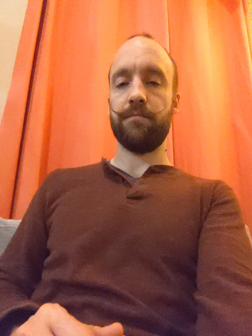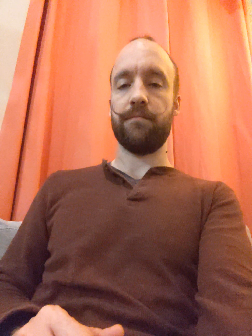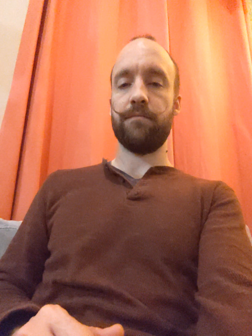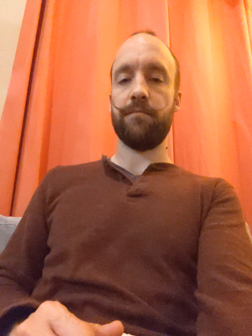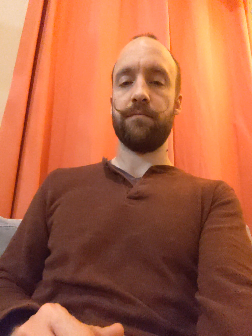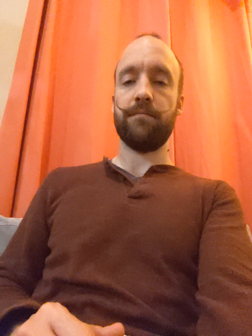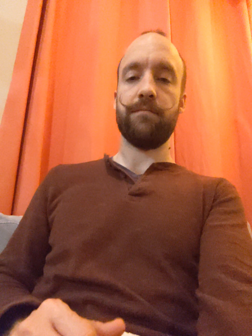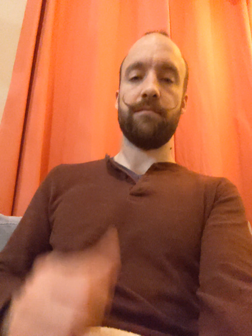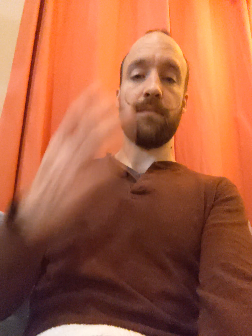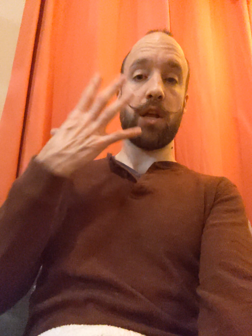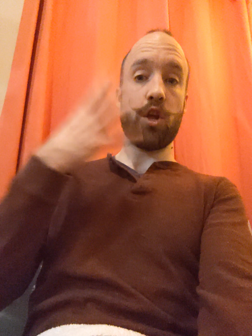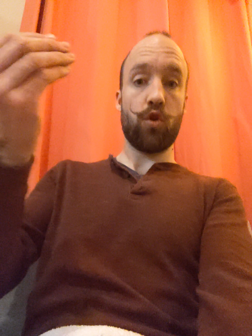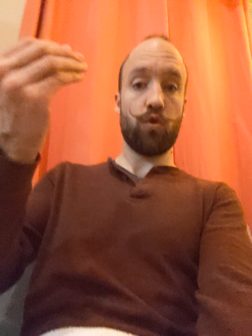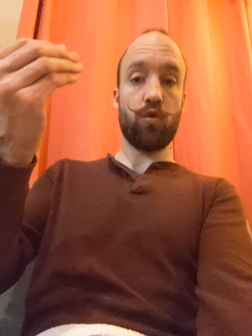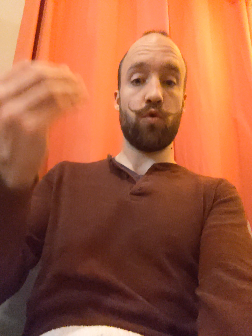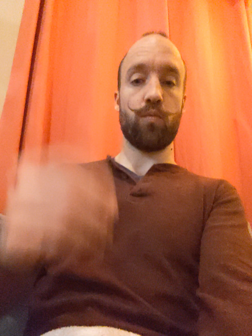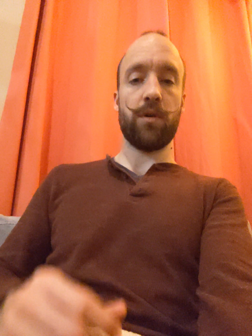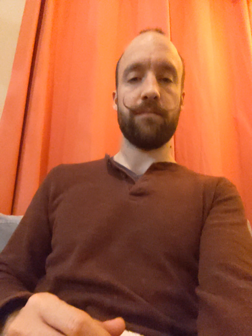go